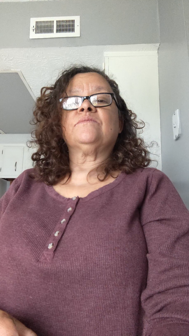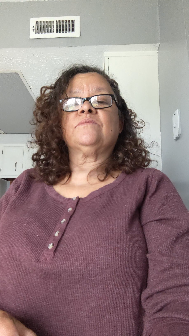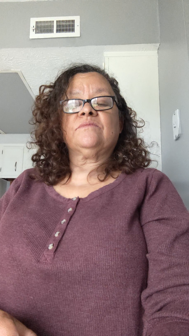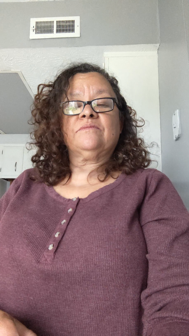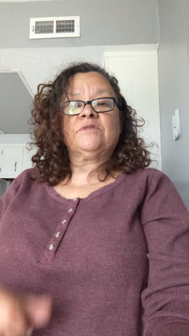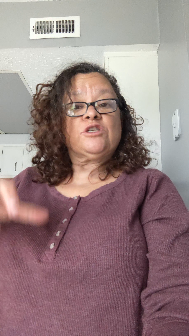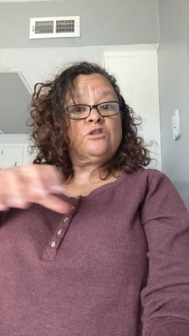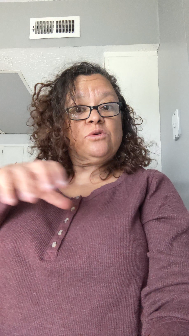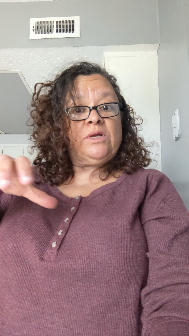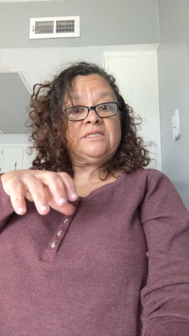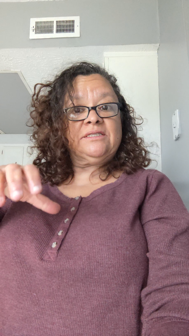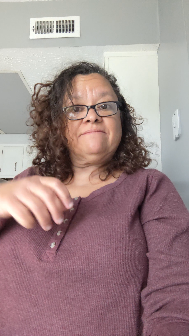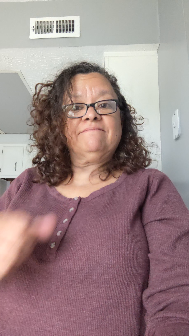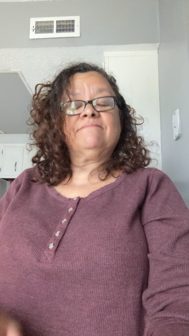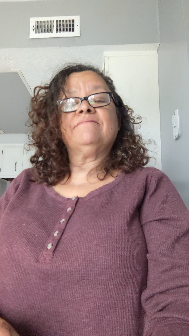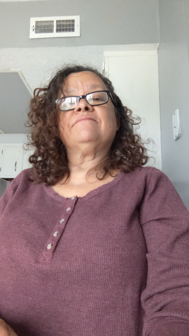does